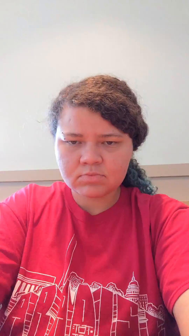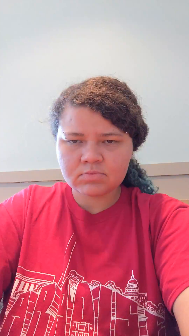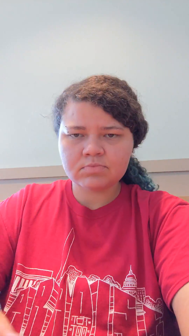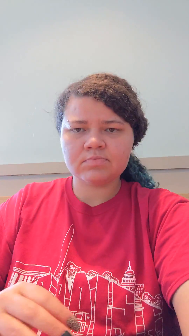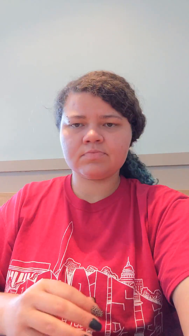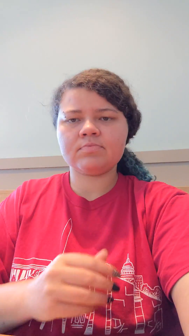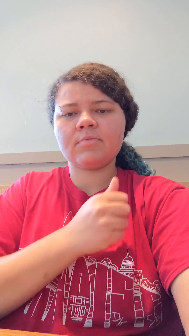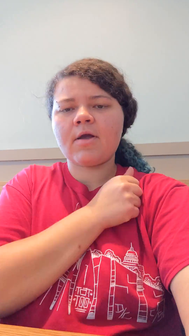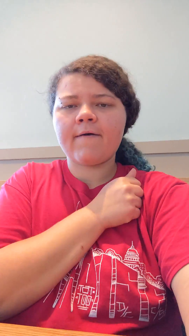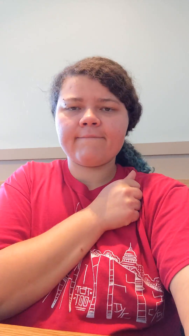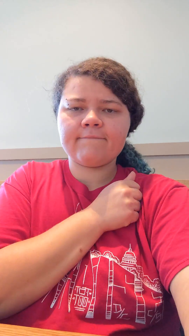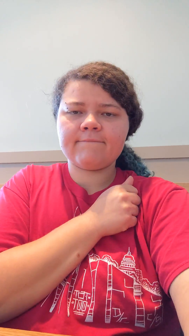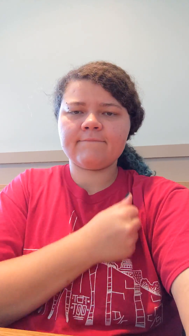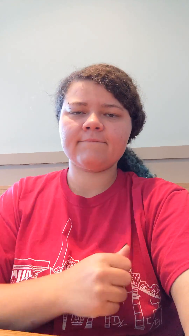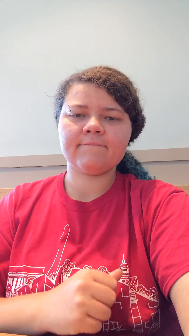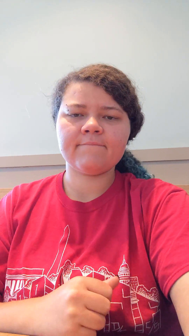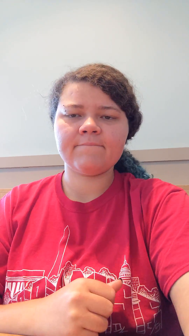love